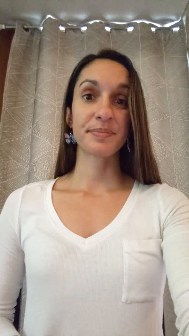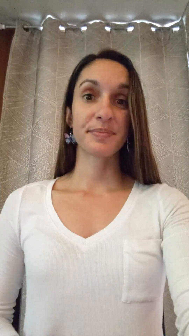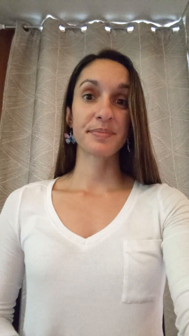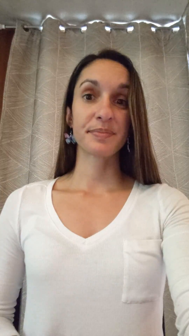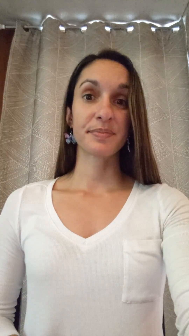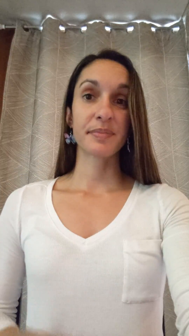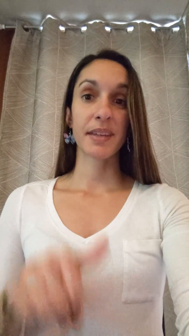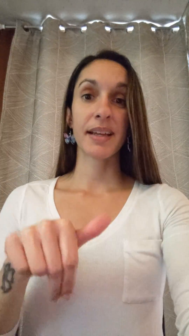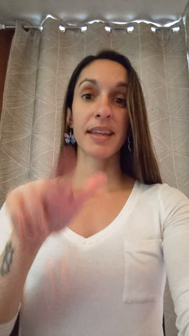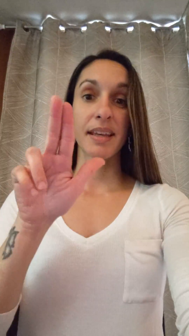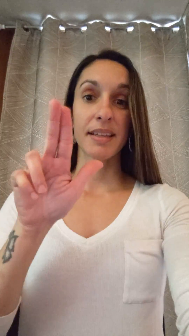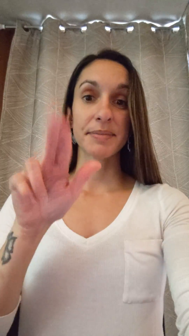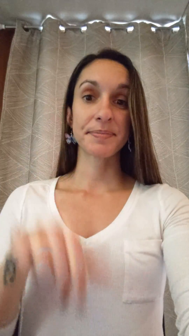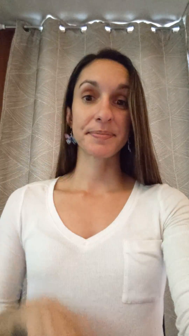lick